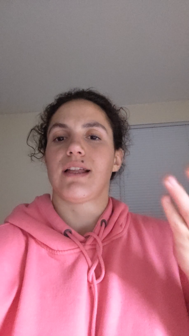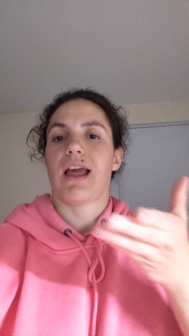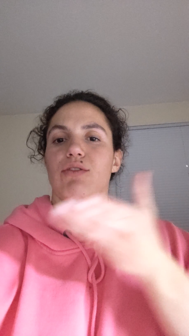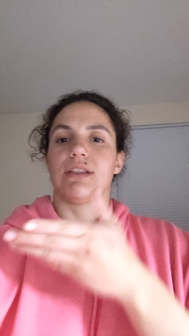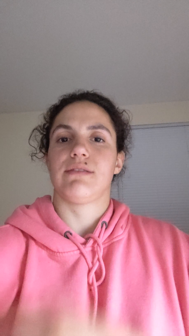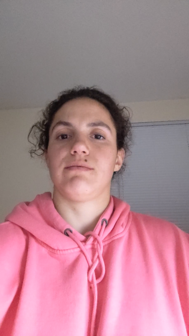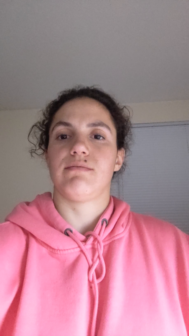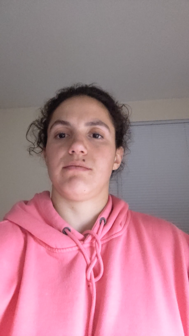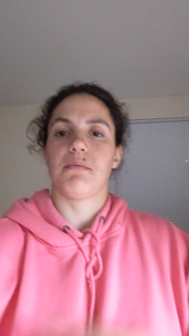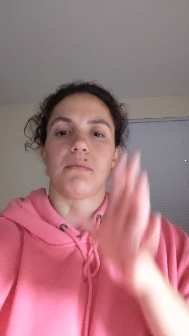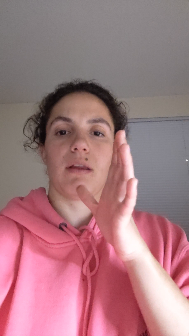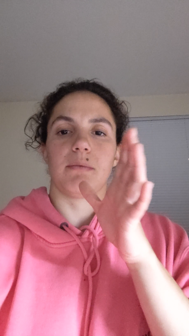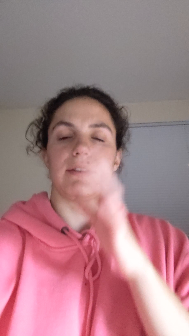mommy